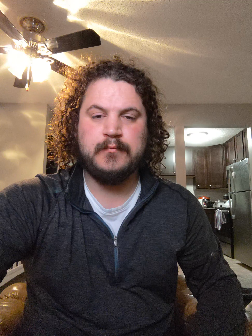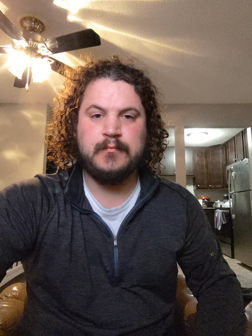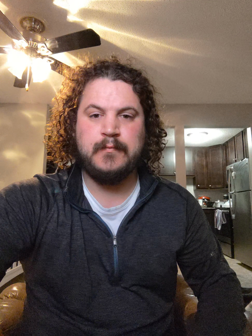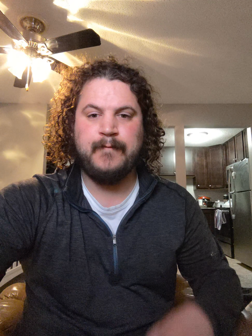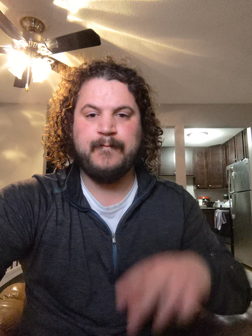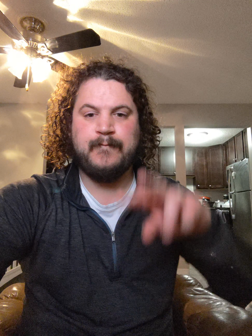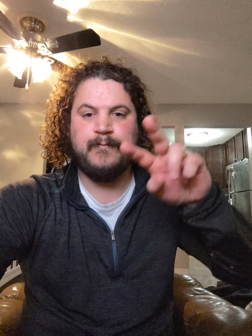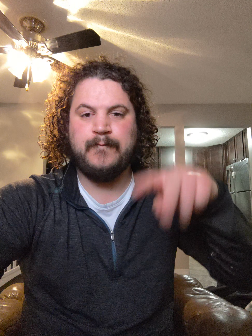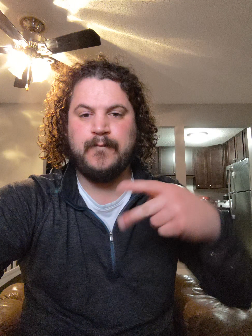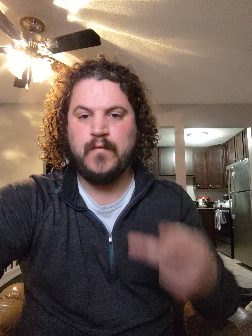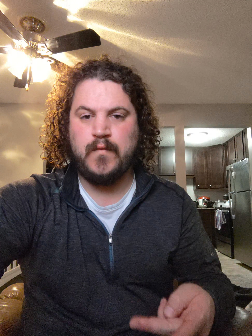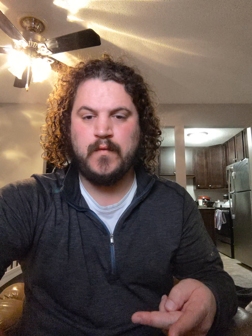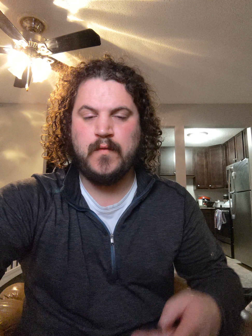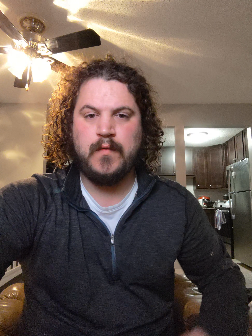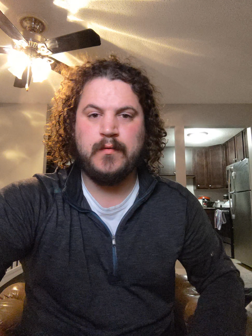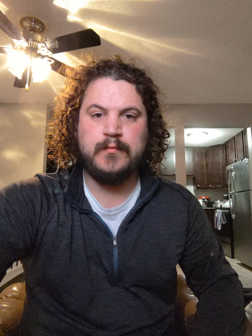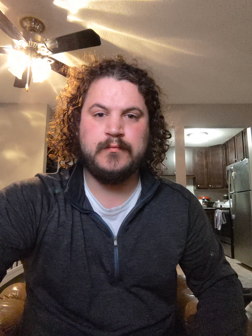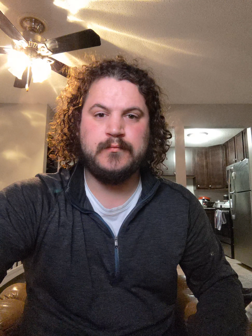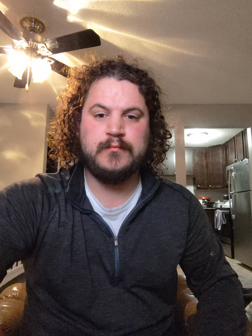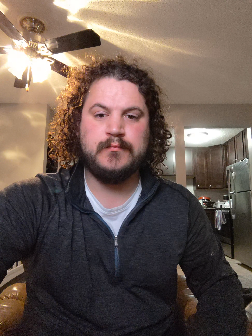fall